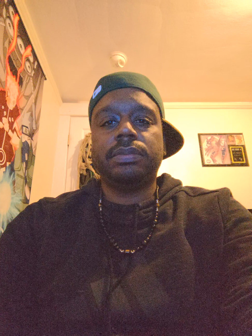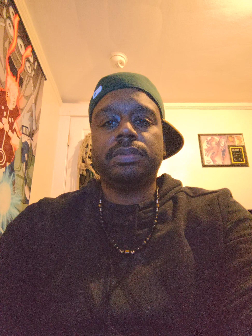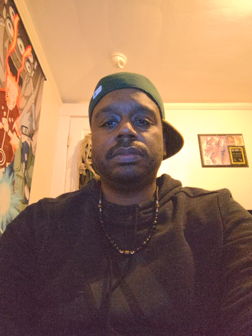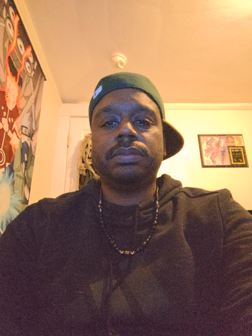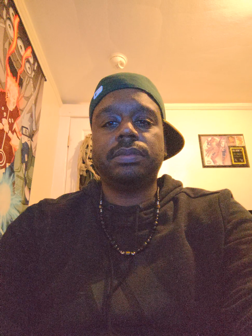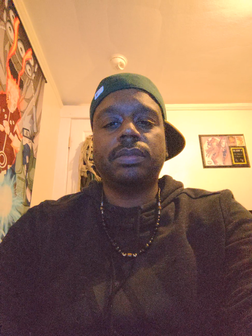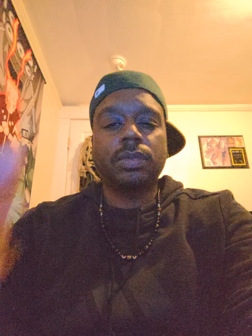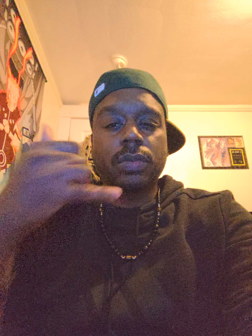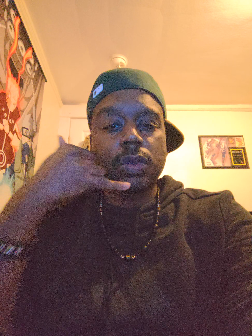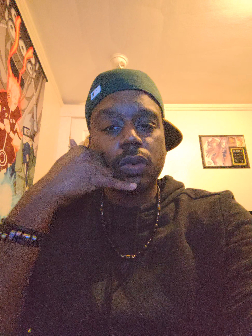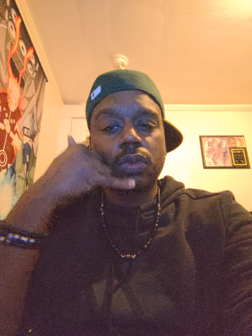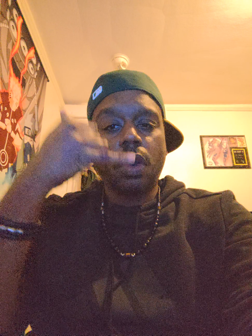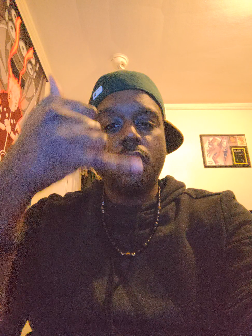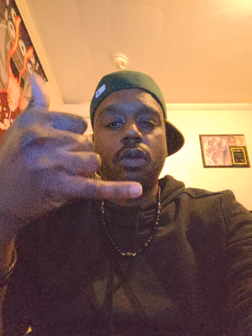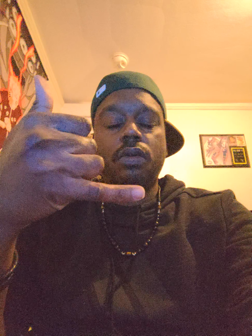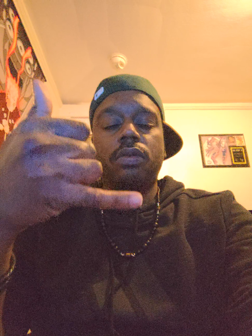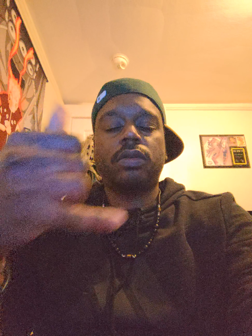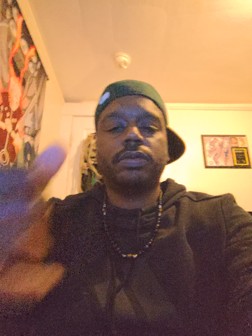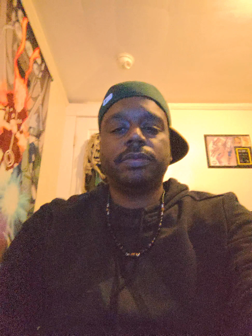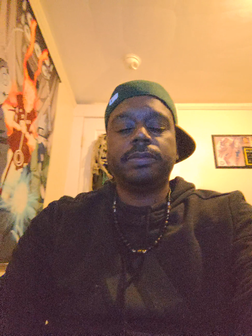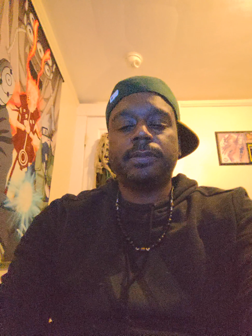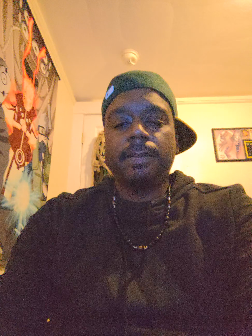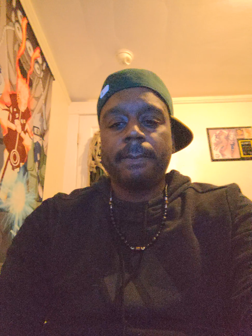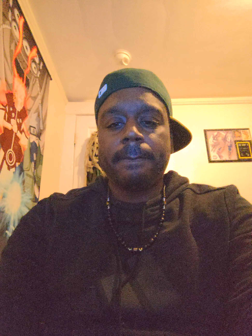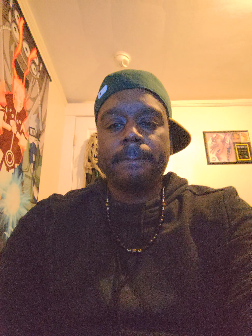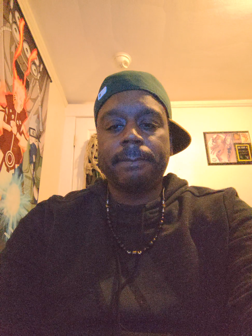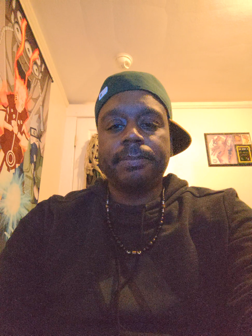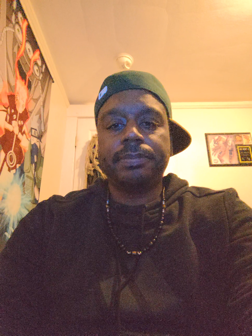call on the phone